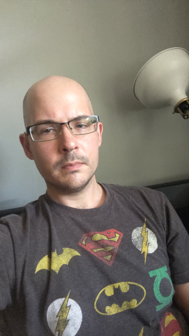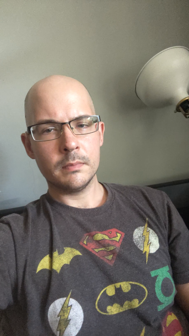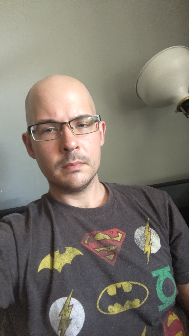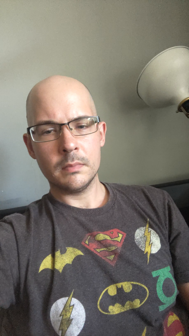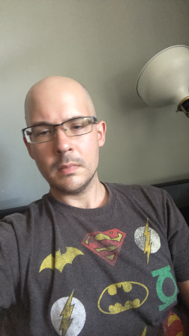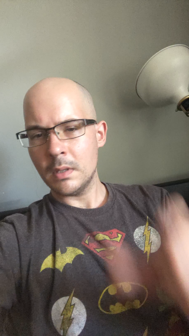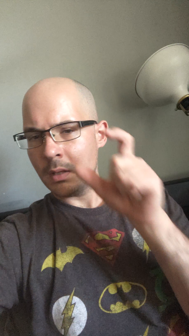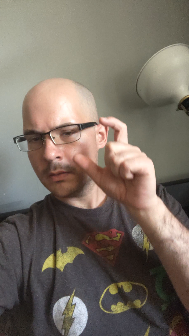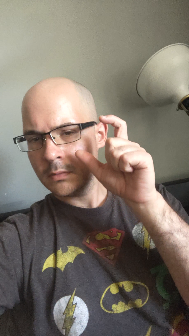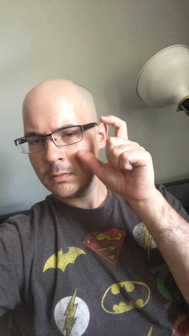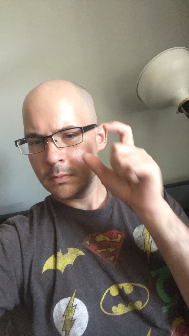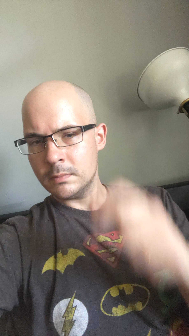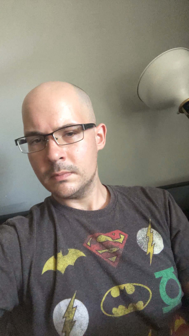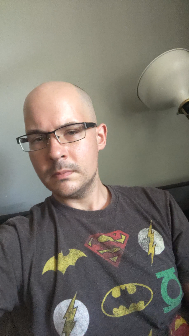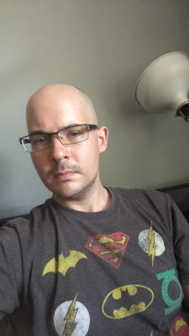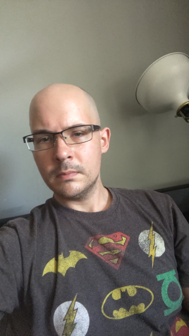glasses